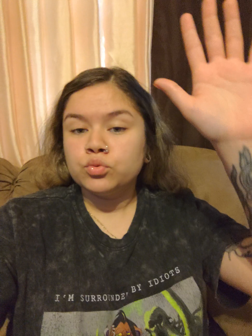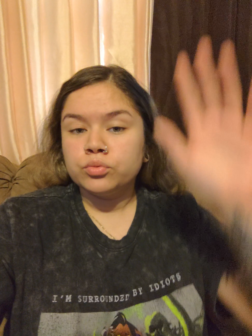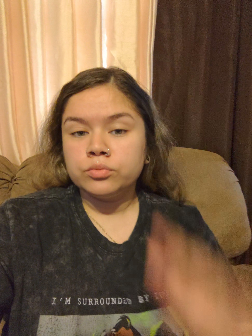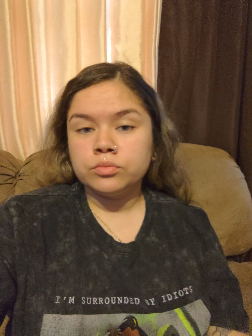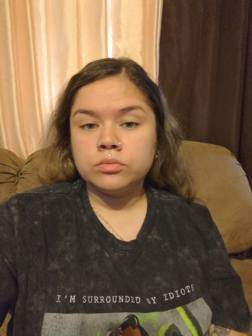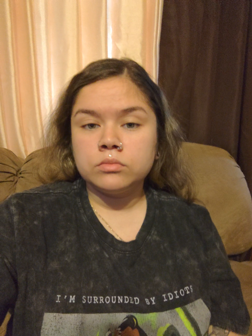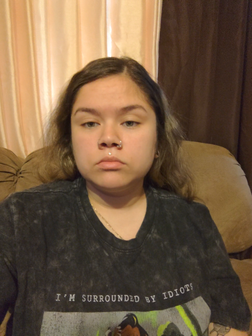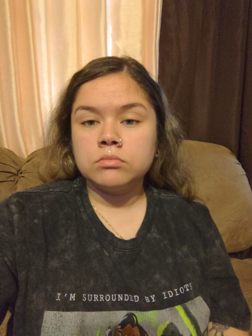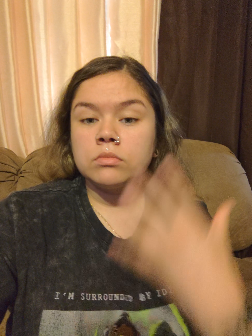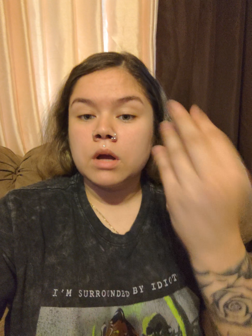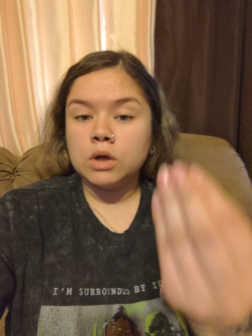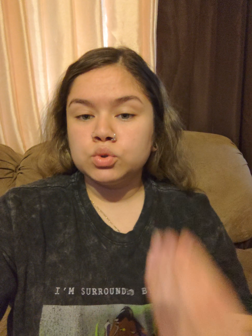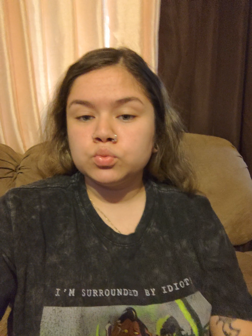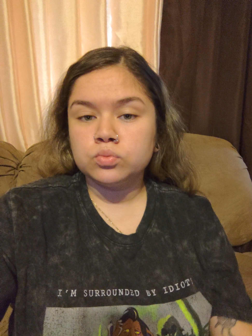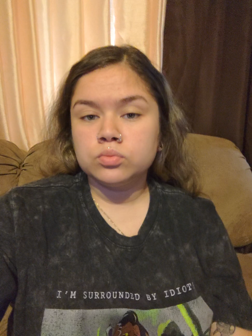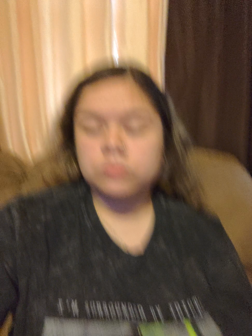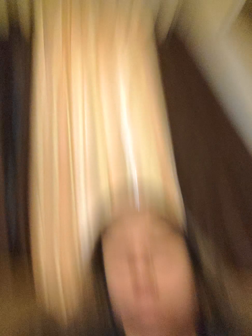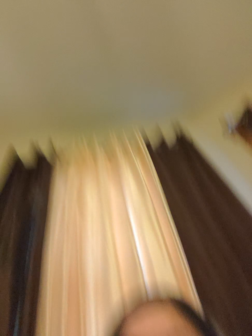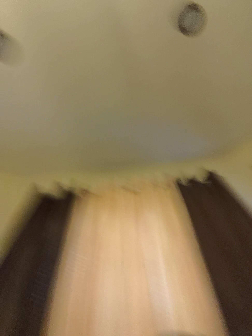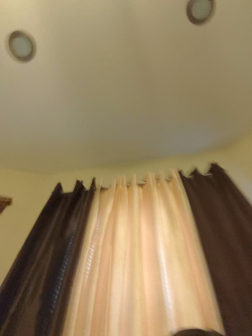got to